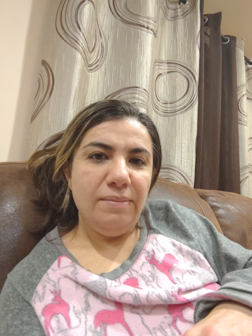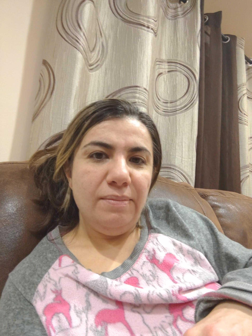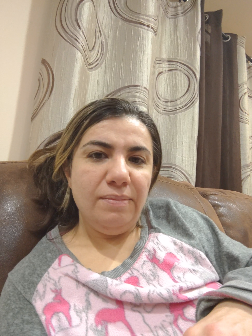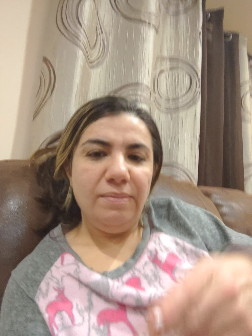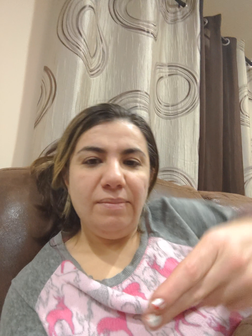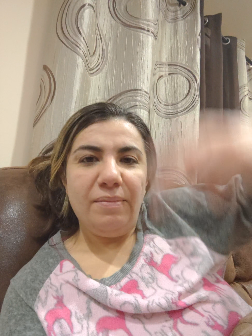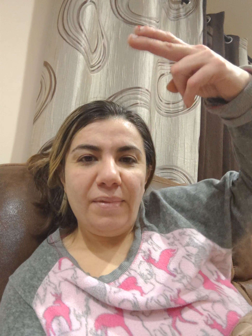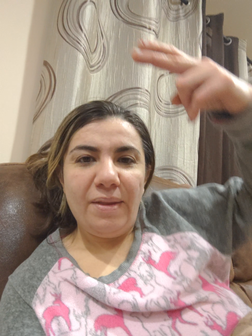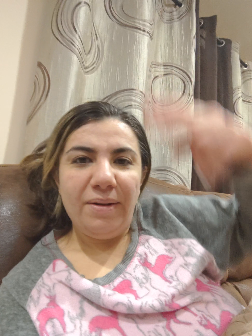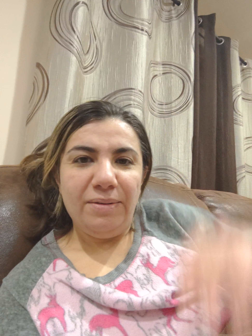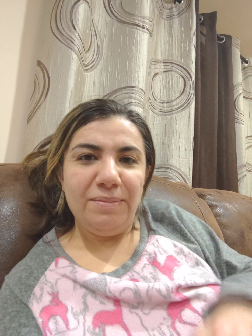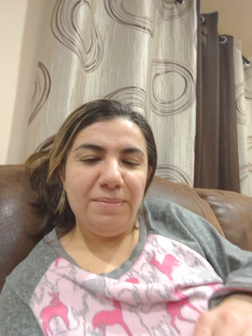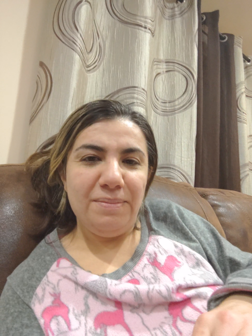high